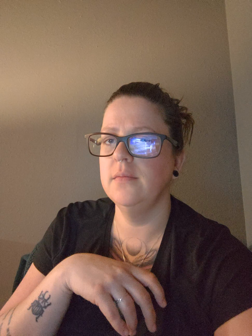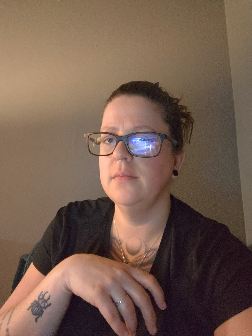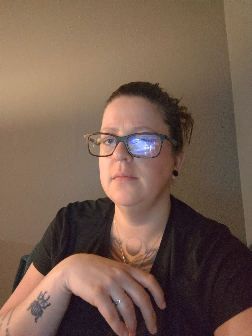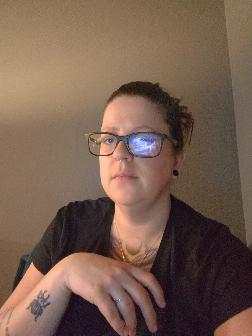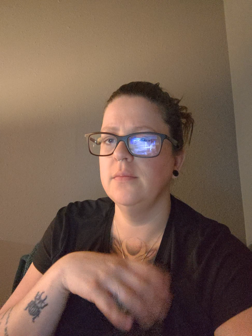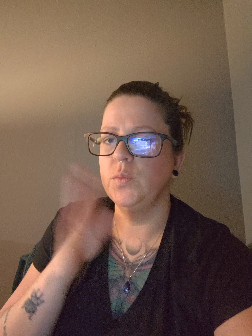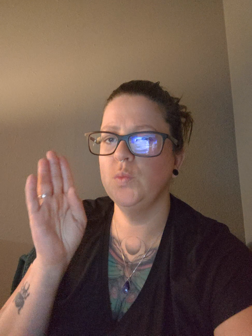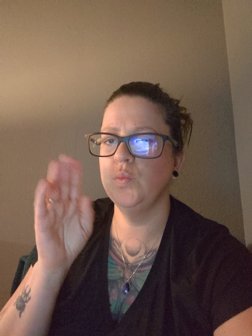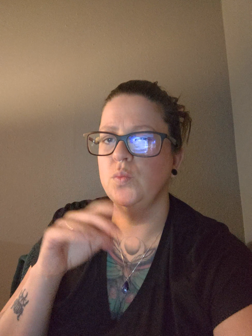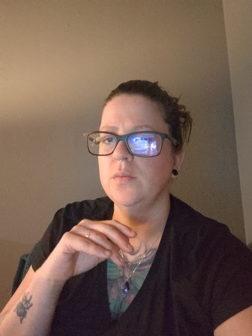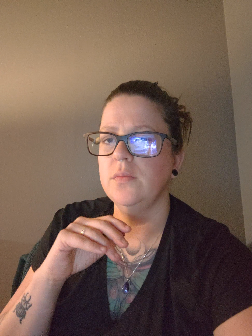blue